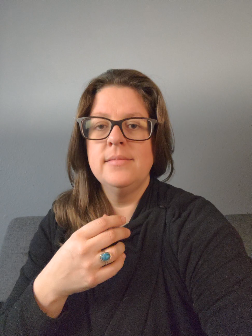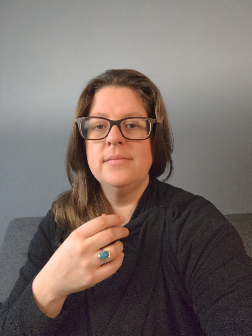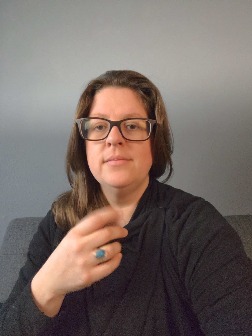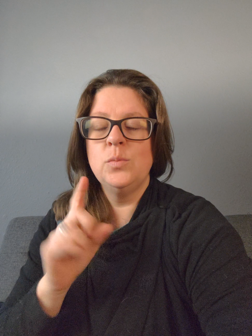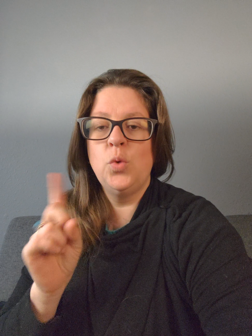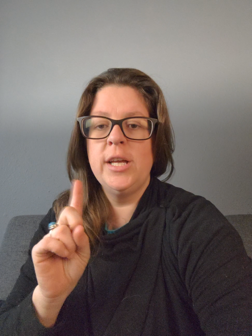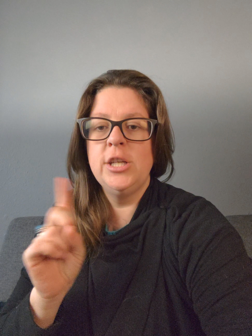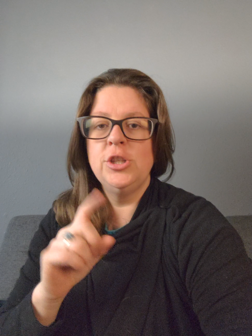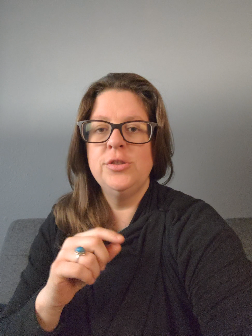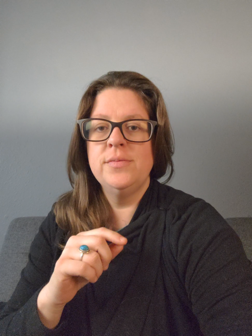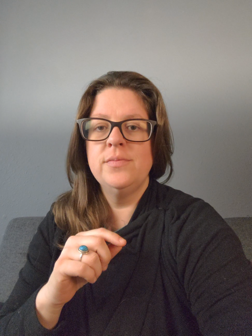where